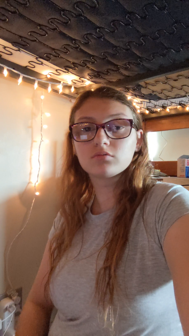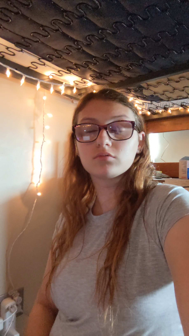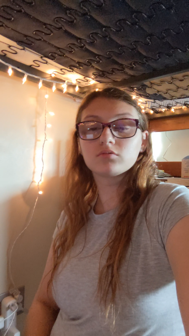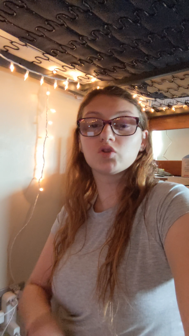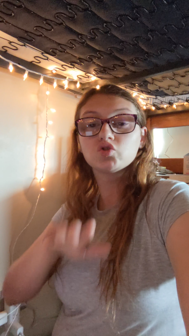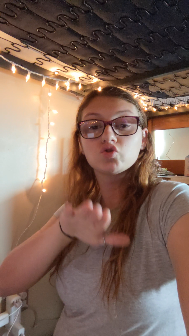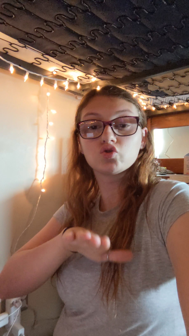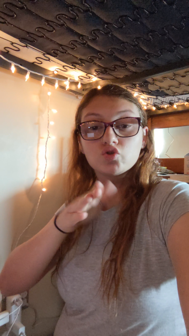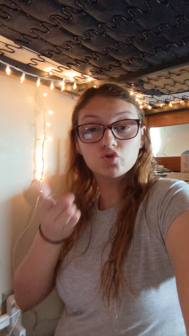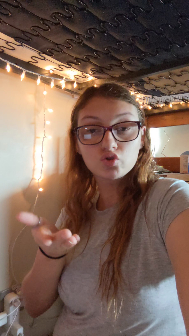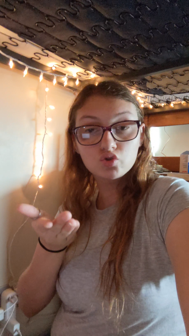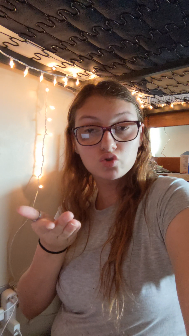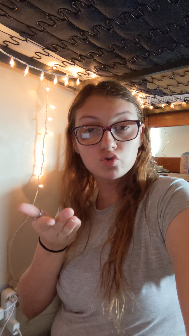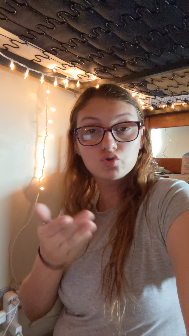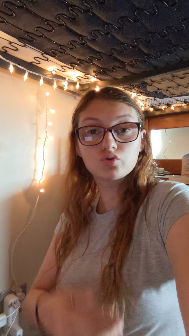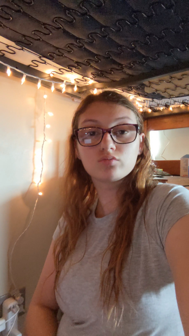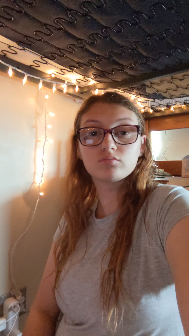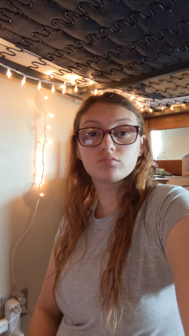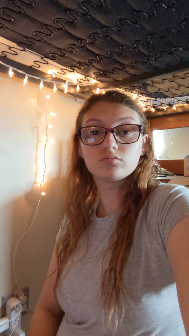cook